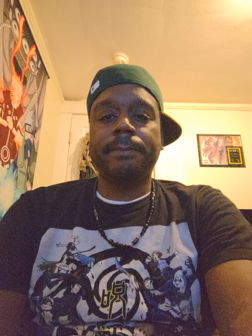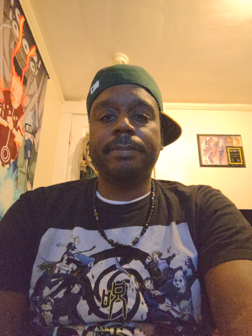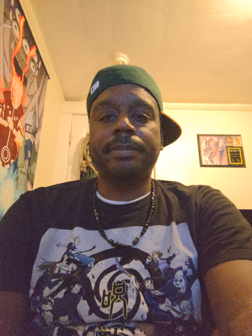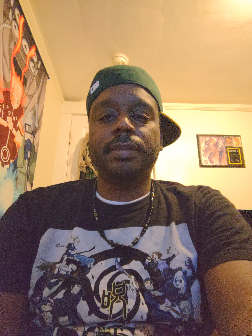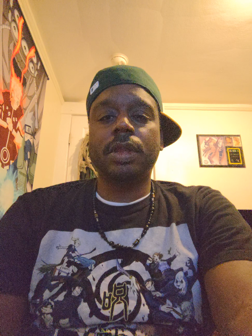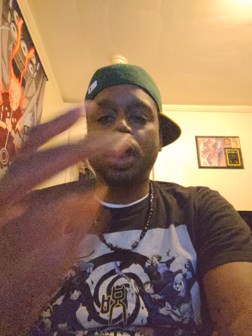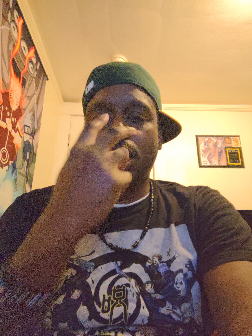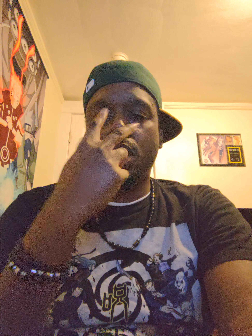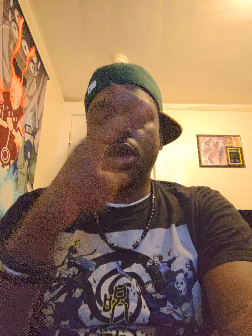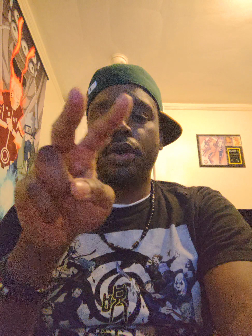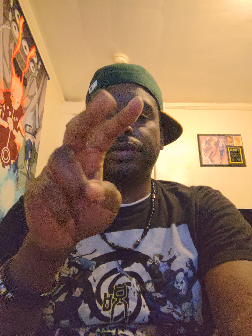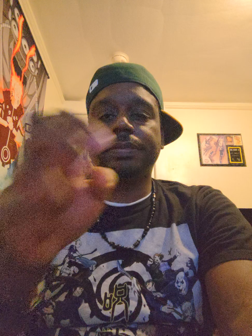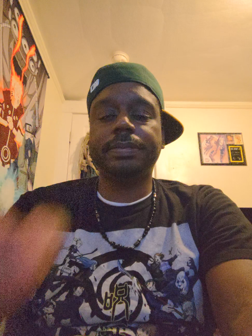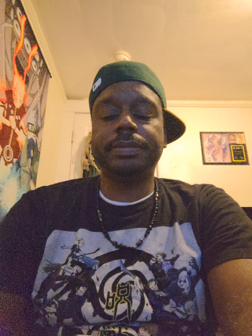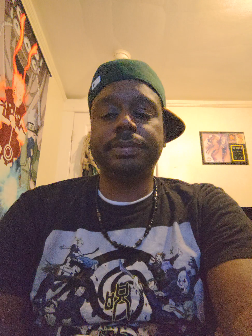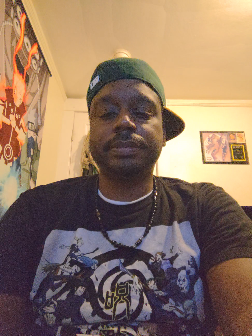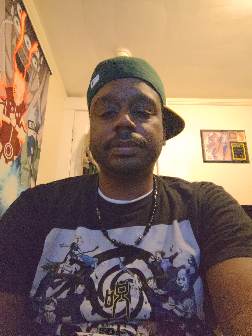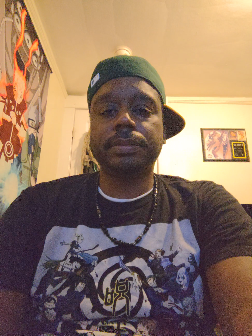look